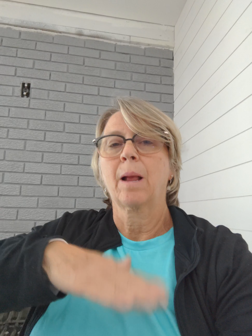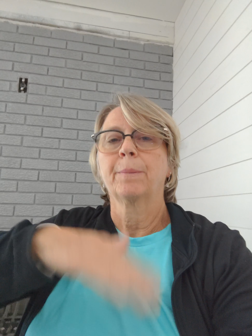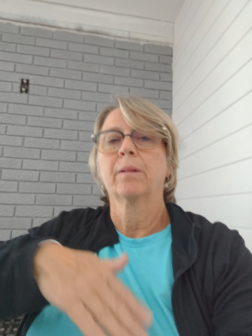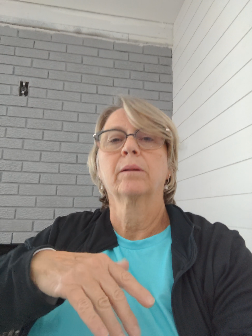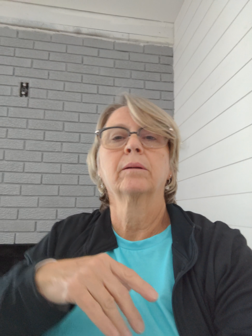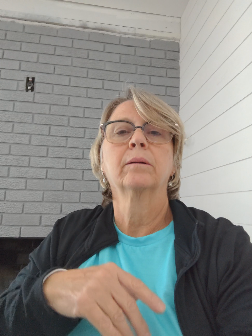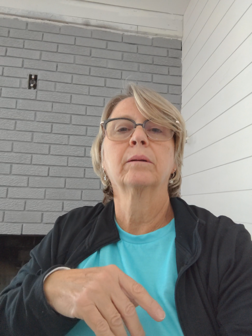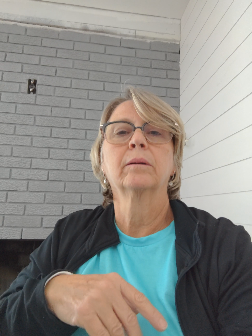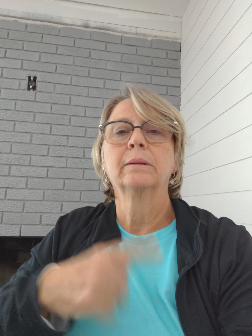table